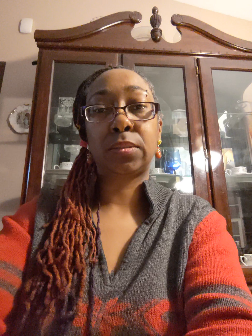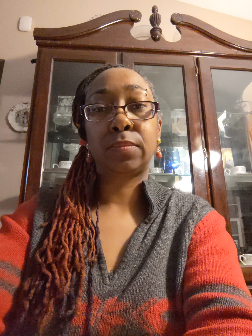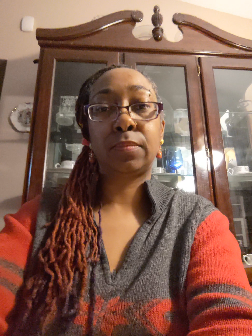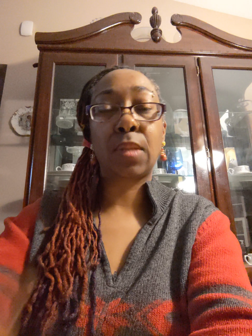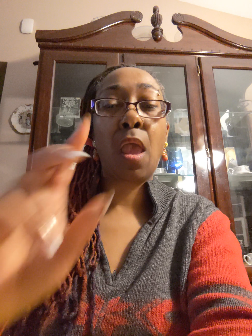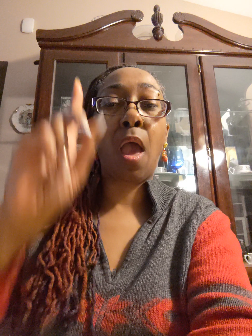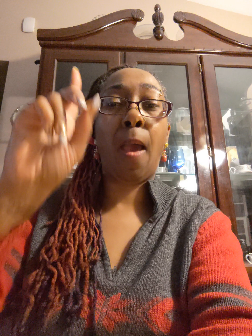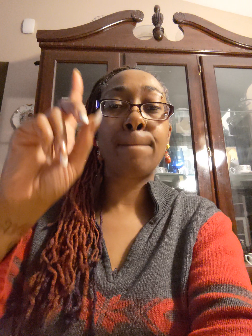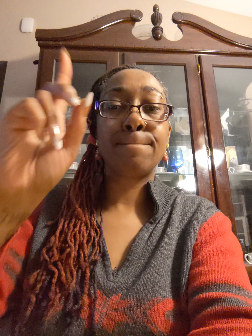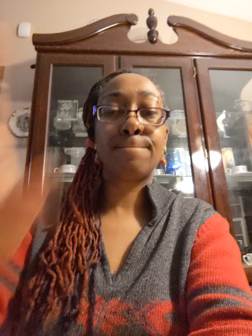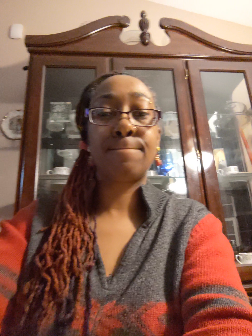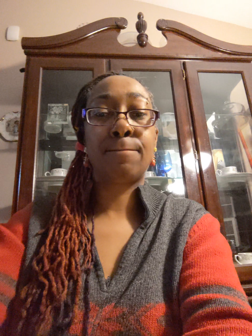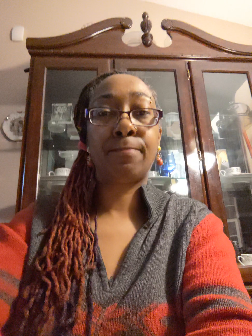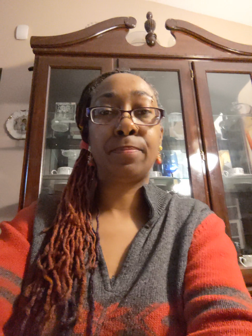up